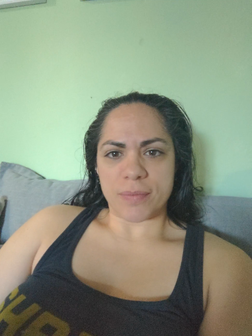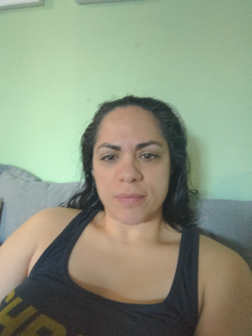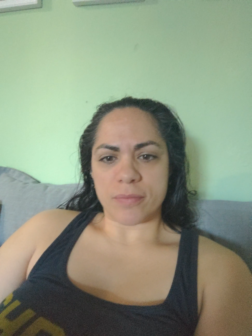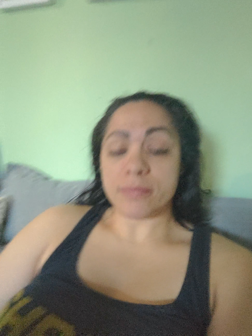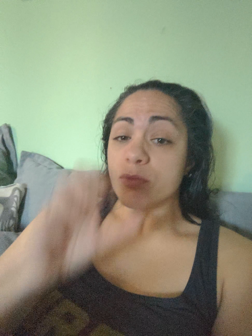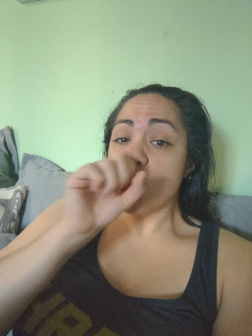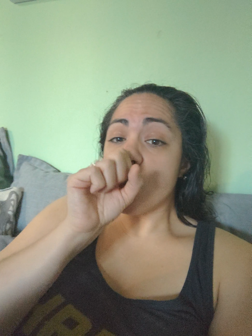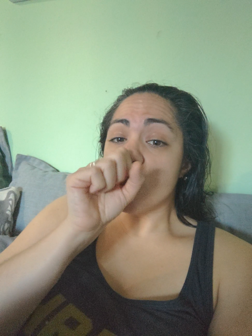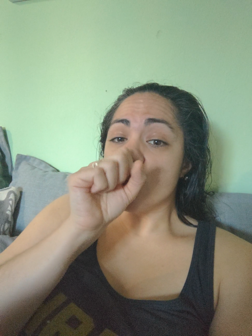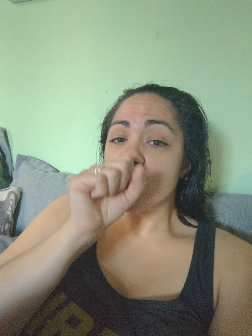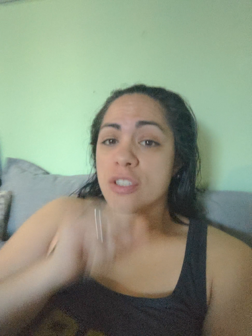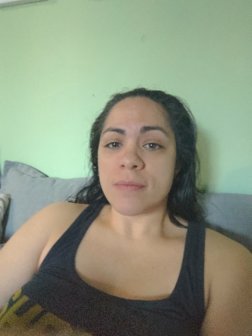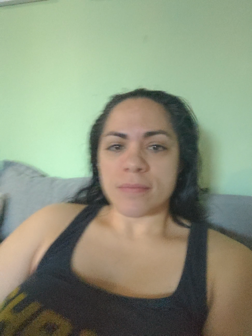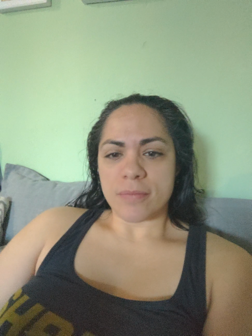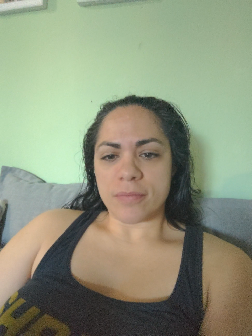orange